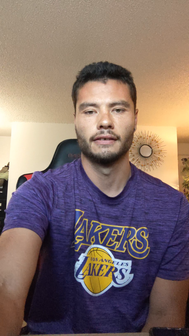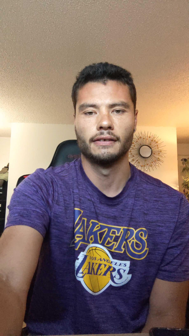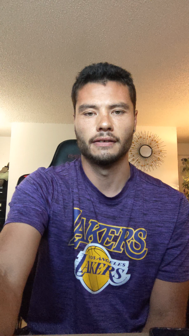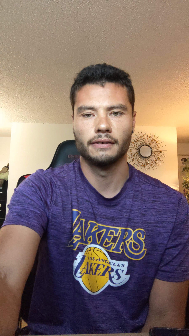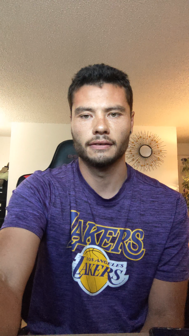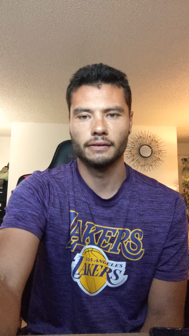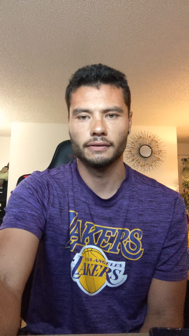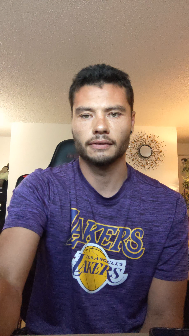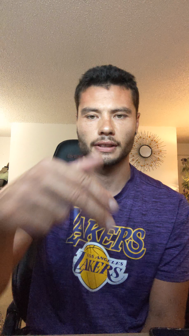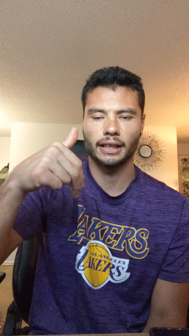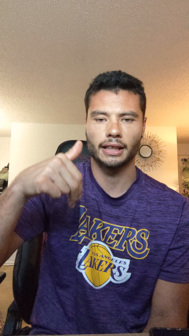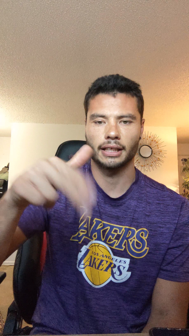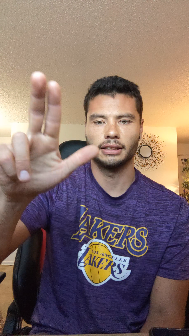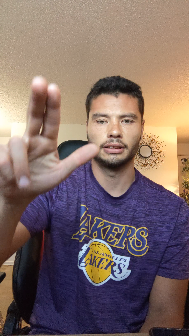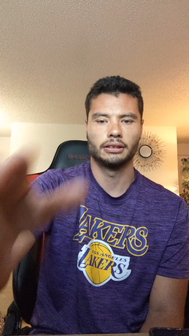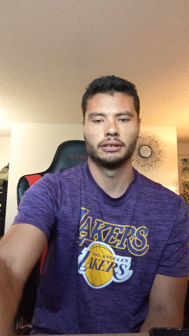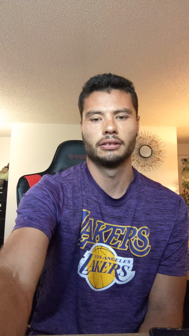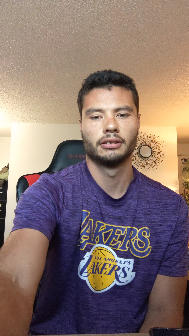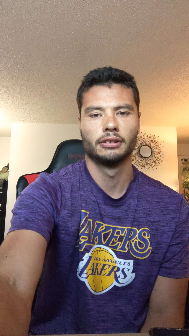lick